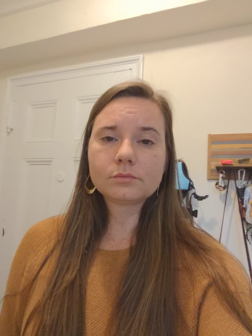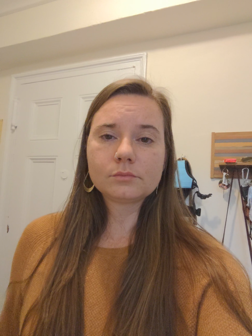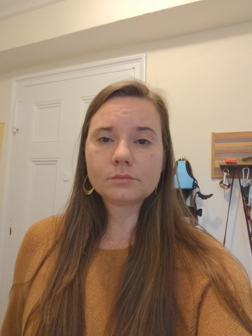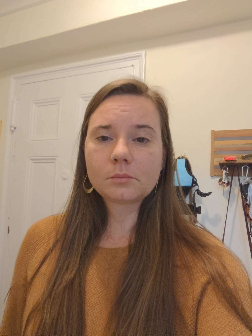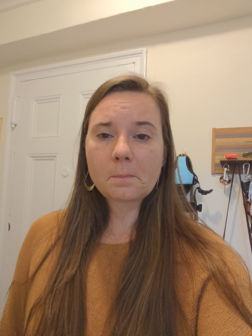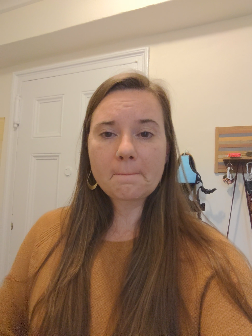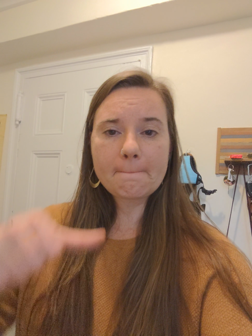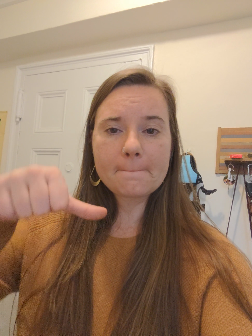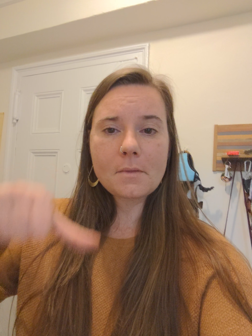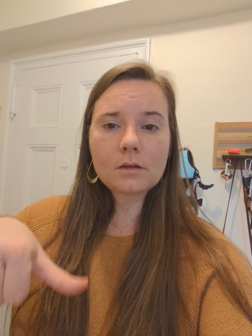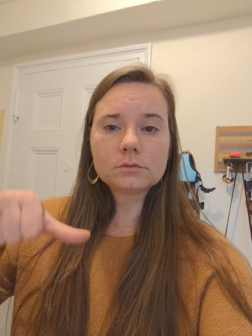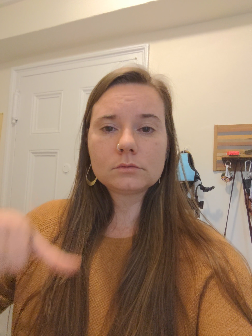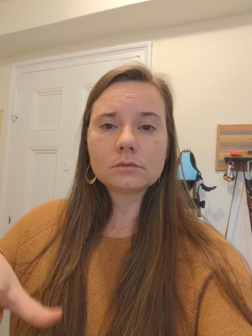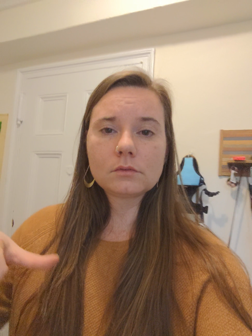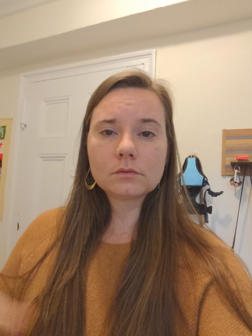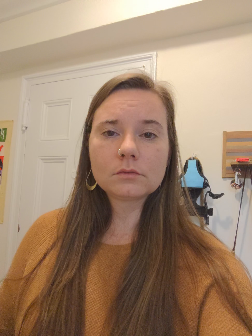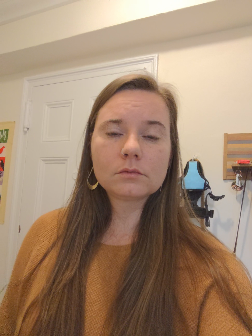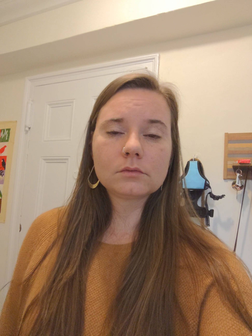puzzle